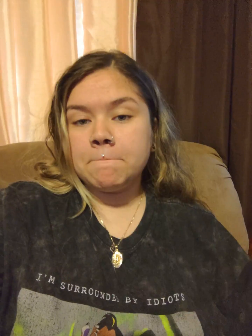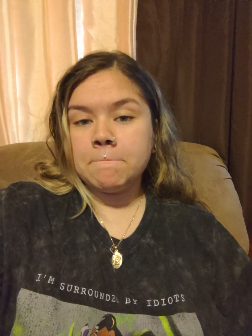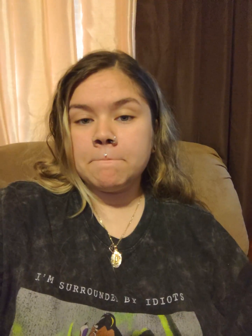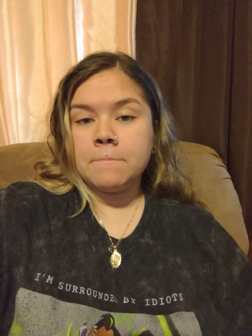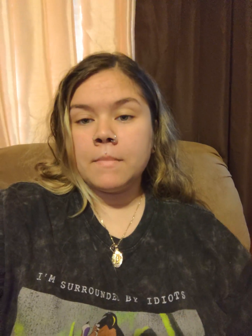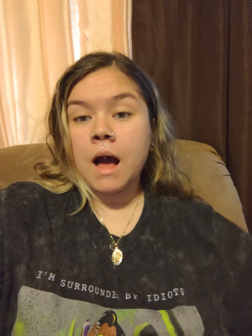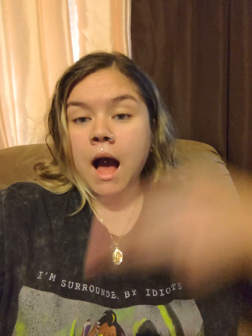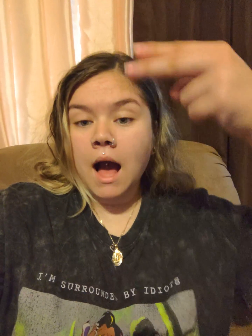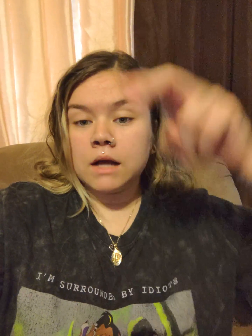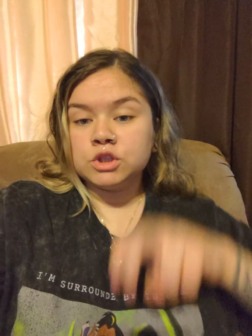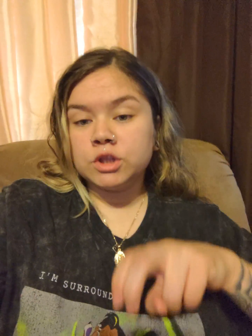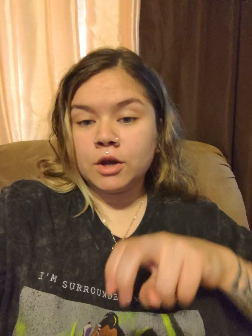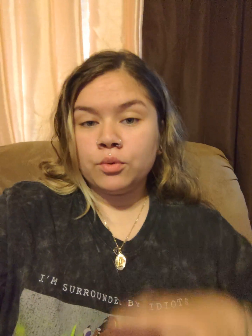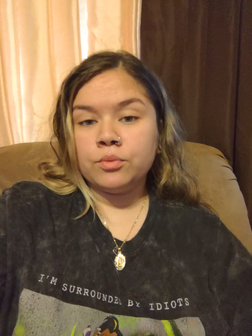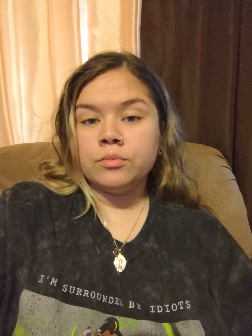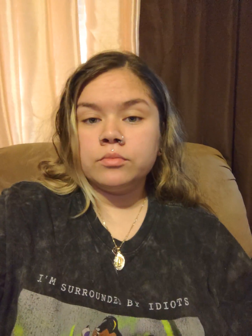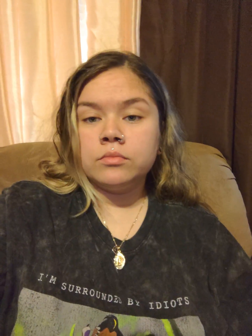high chair